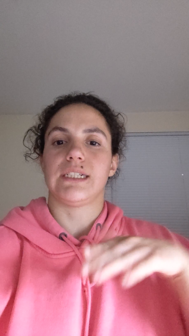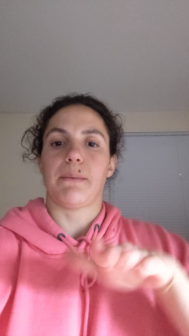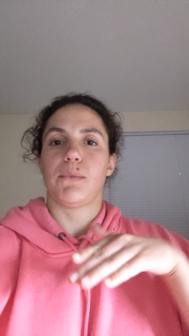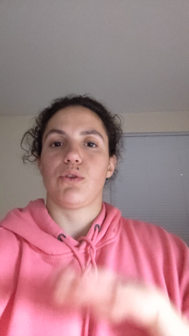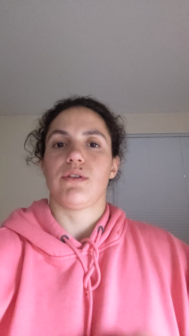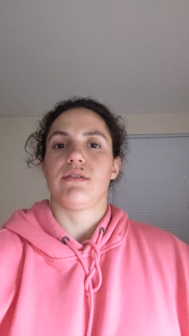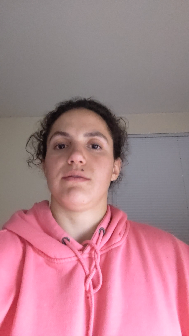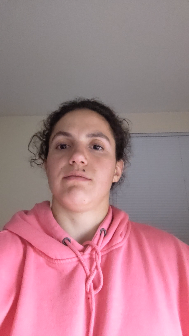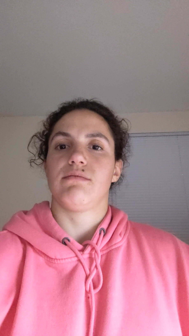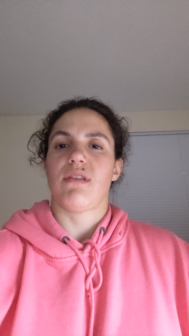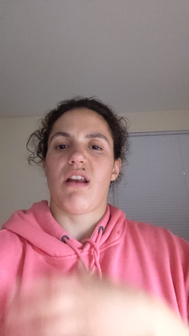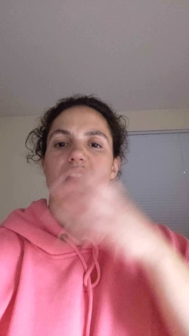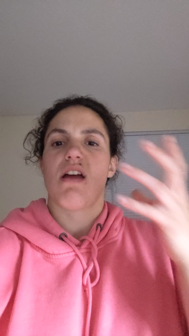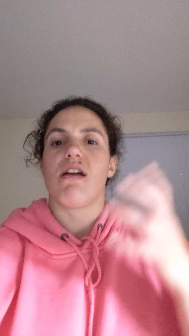a lot